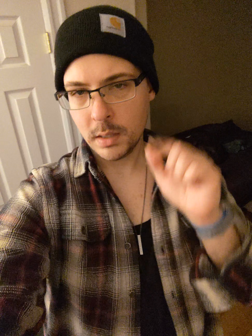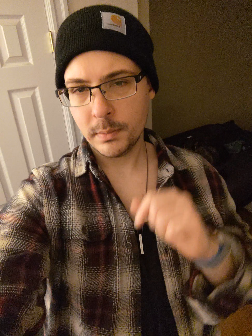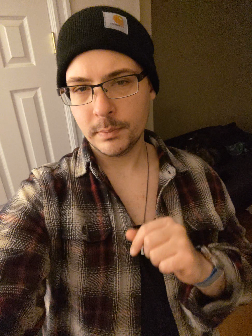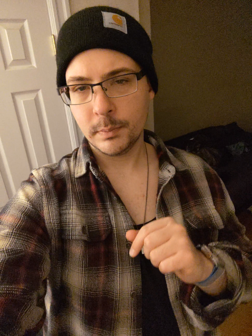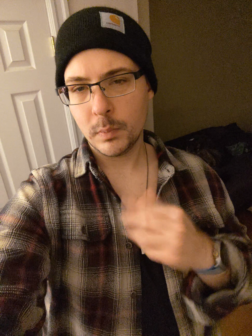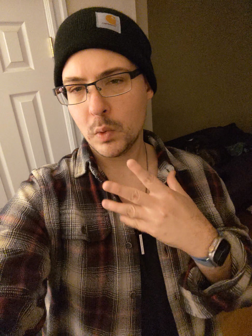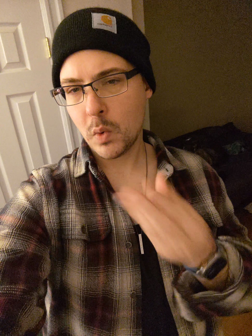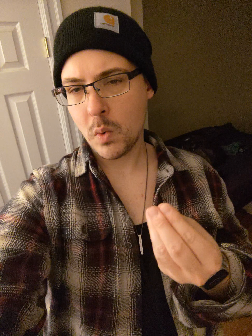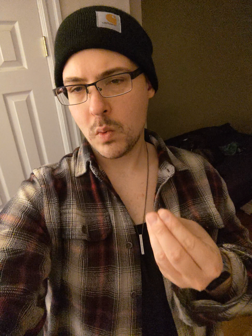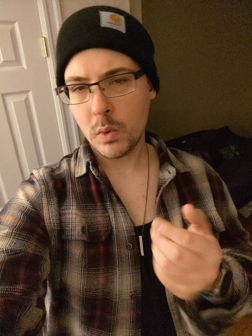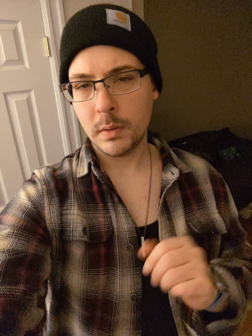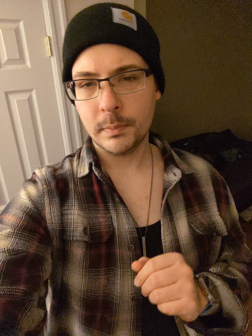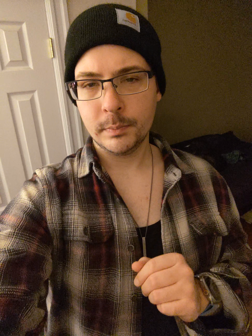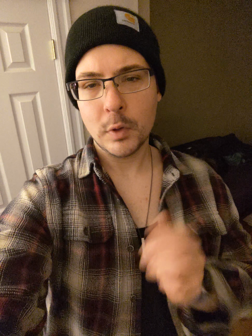go